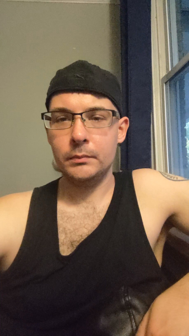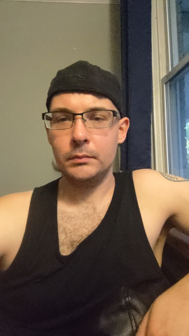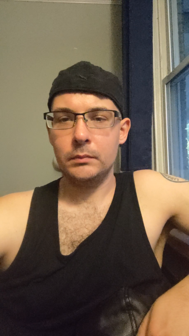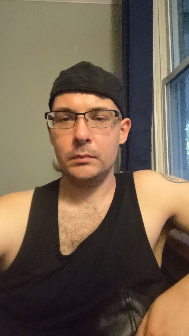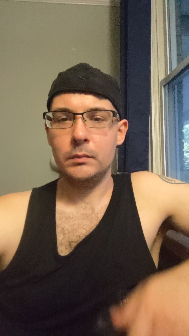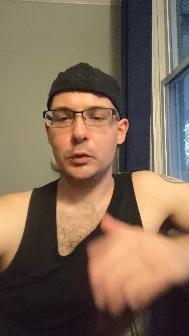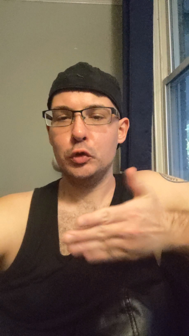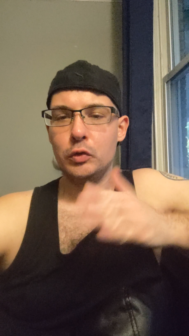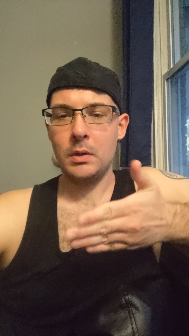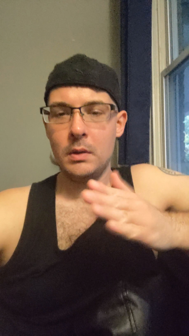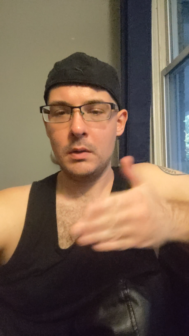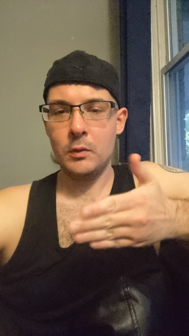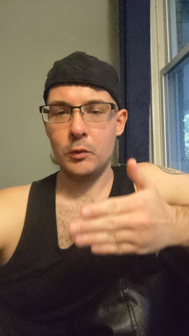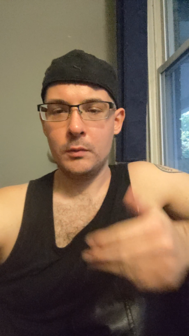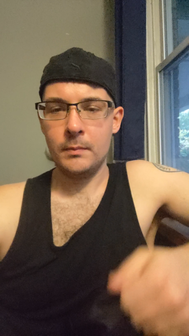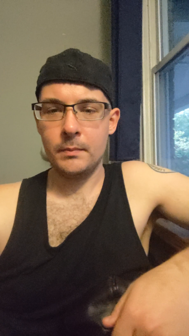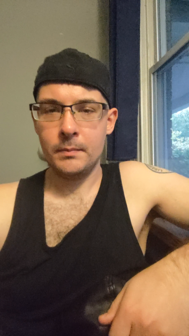share